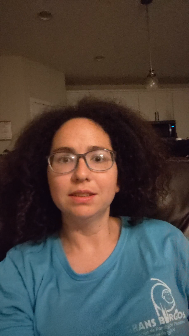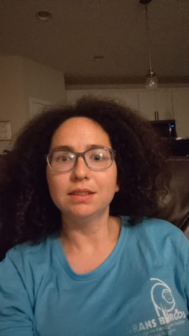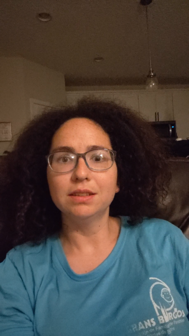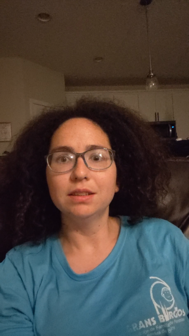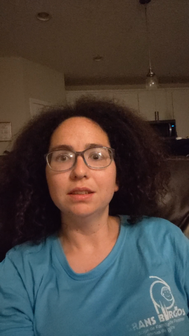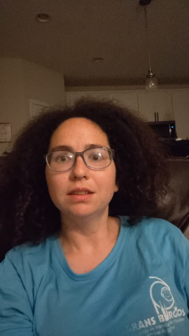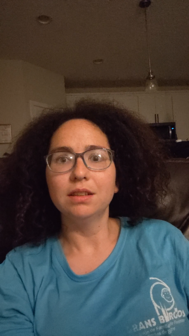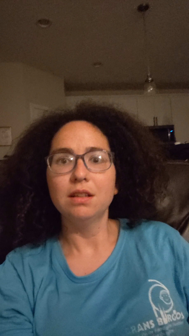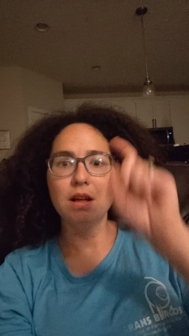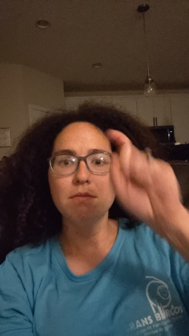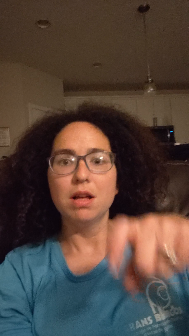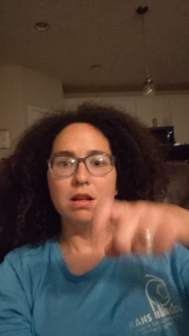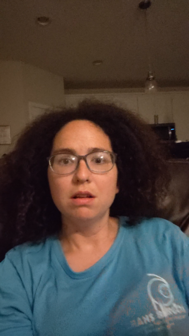must